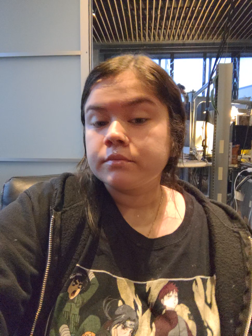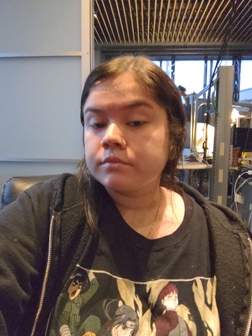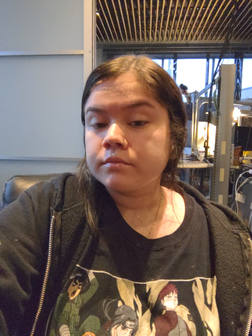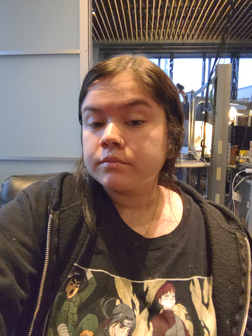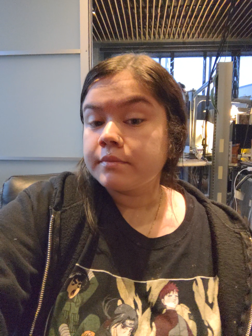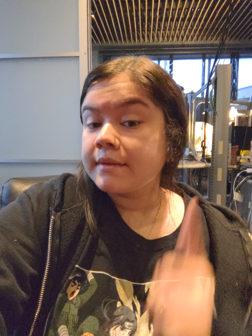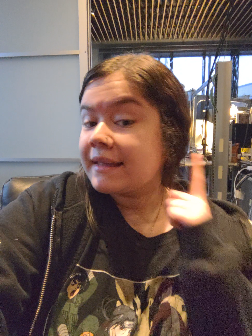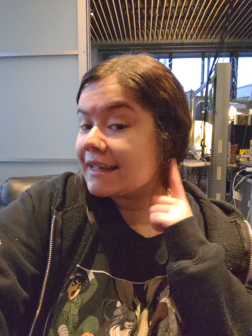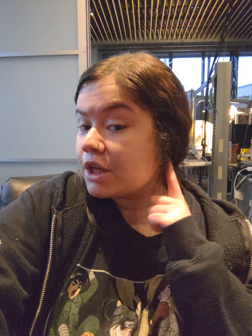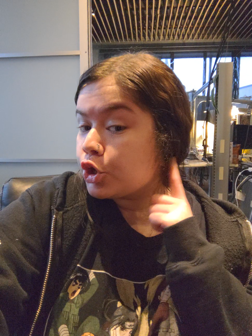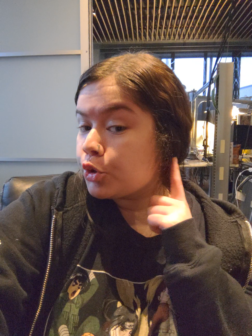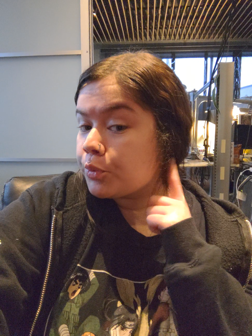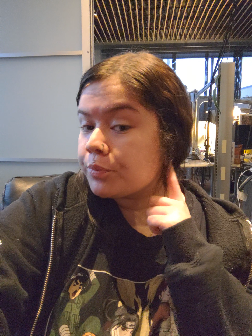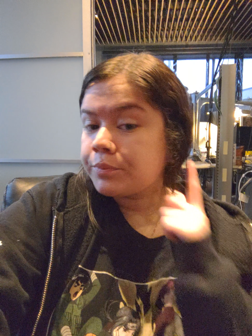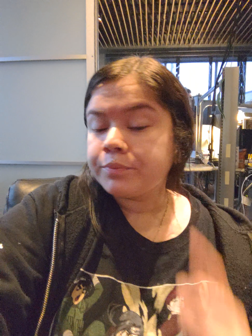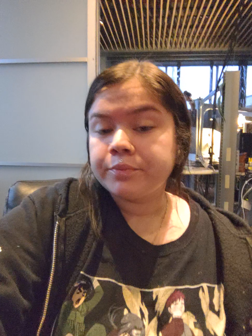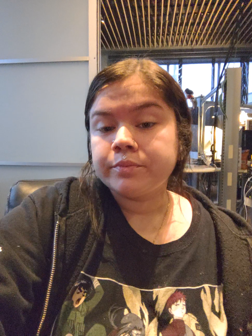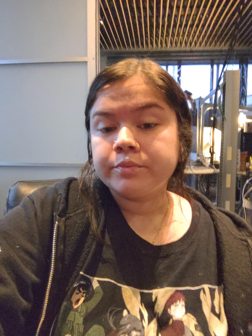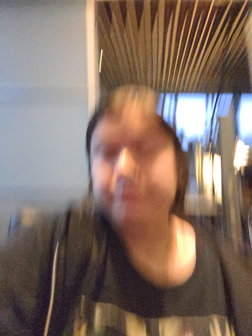ear